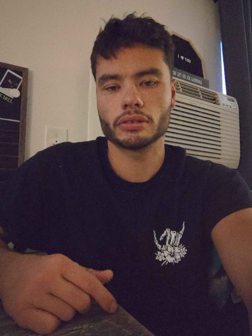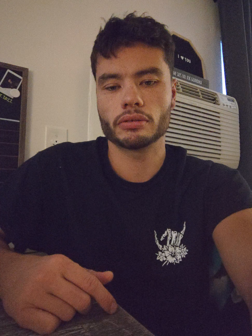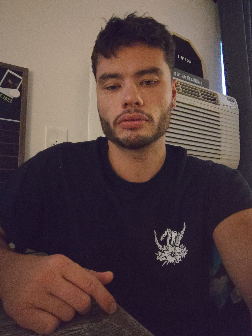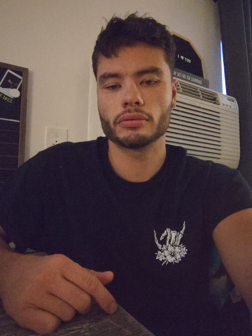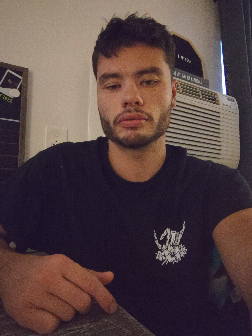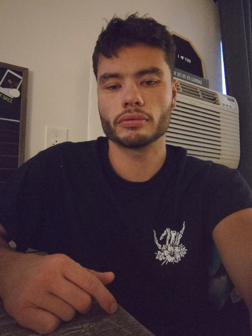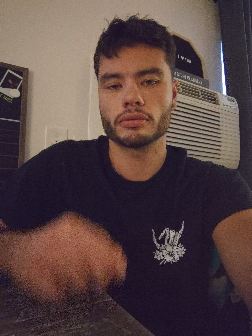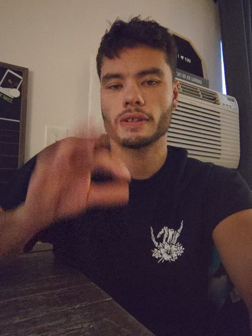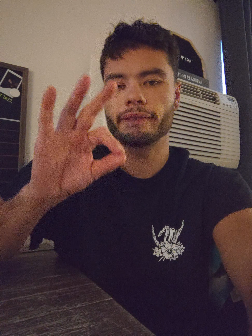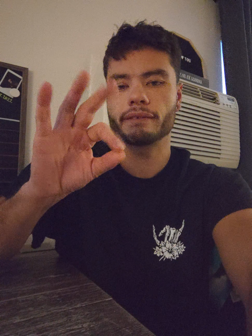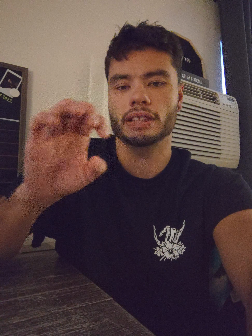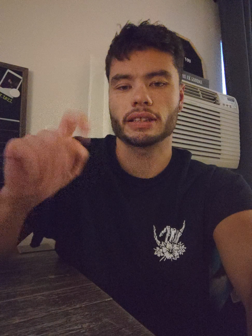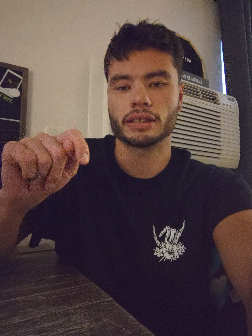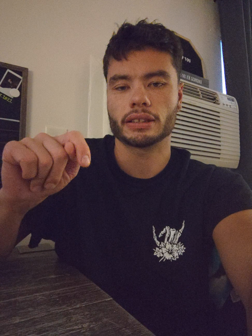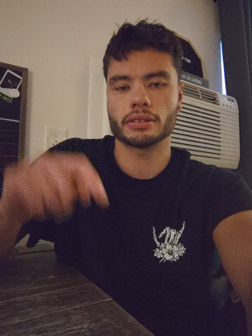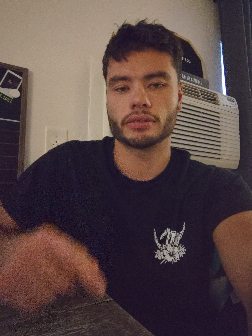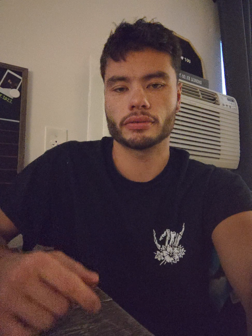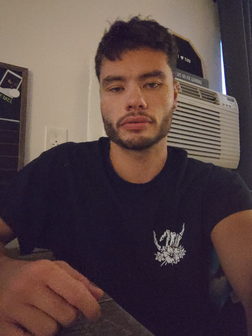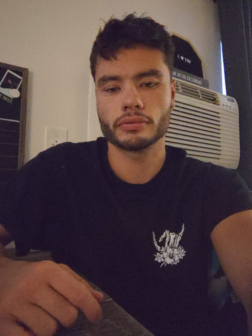feet